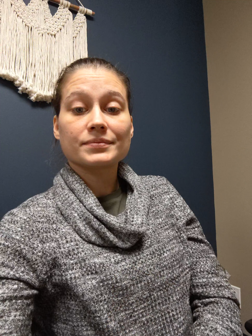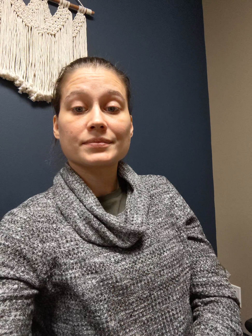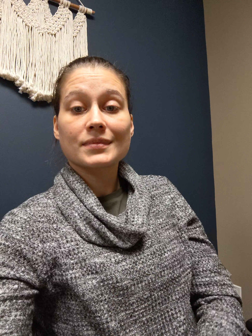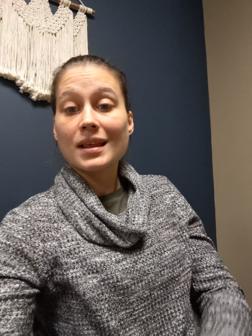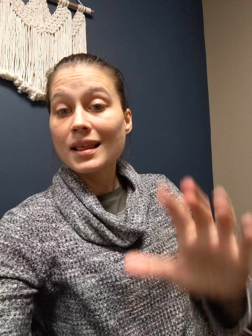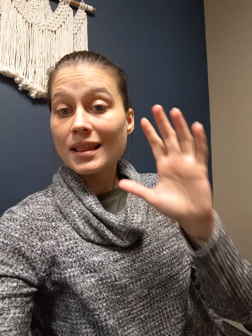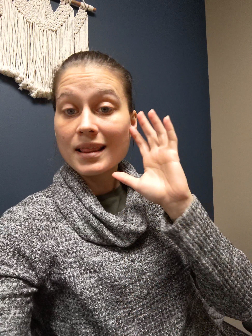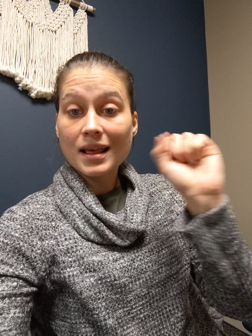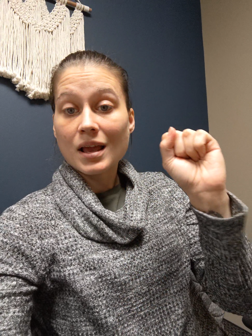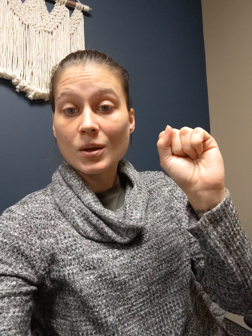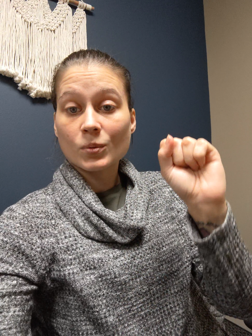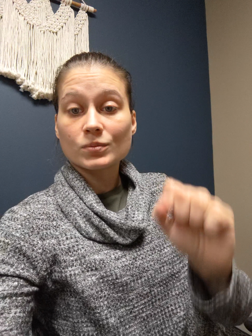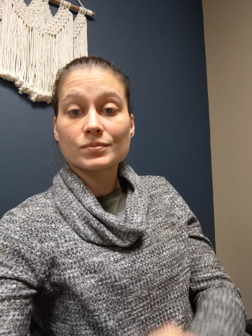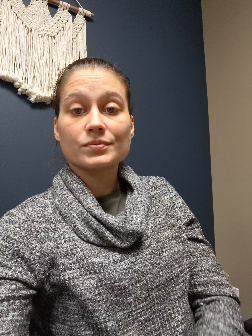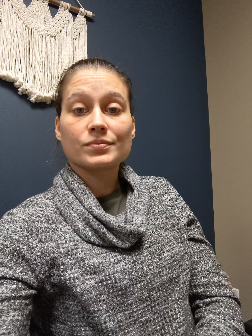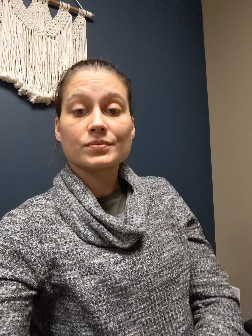loud